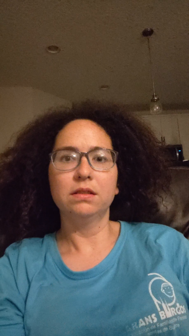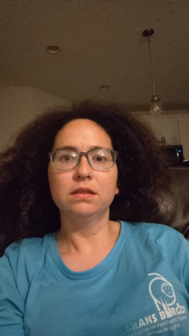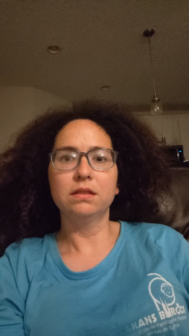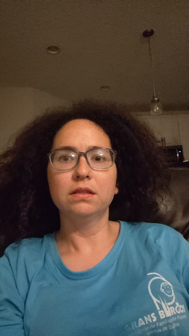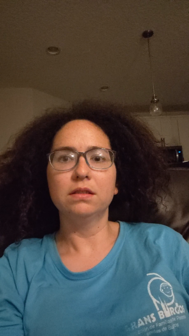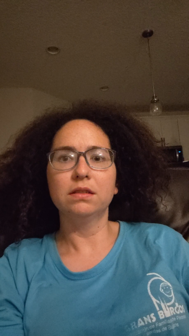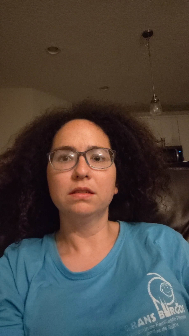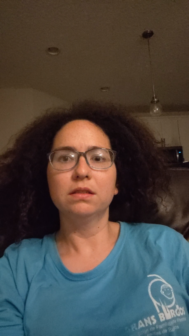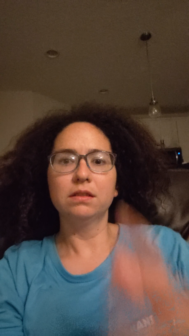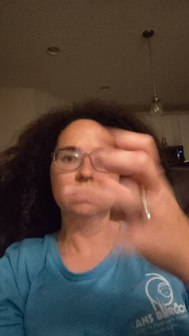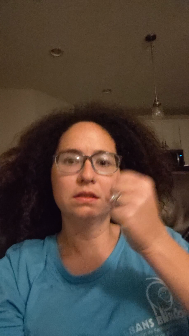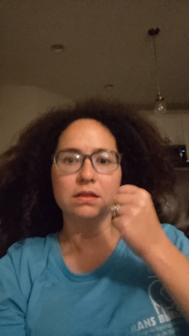get